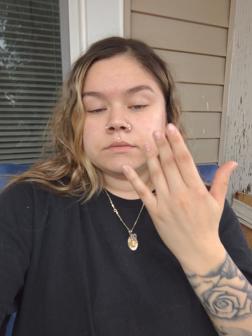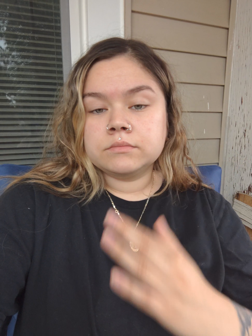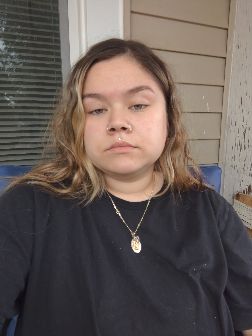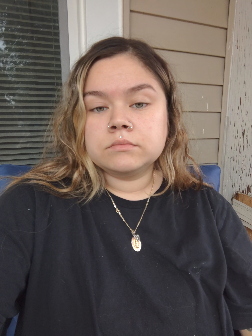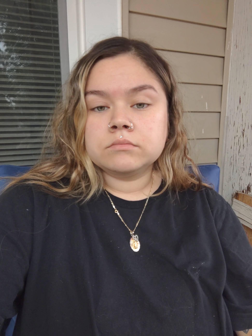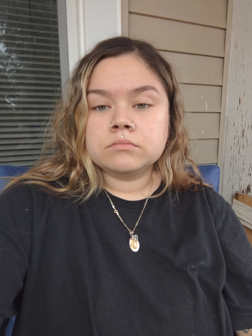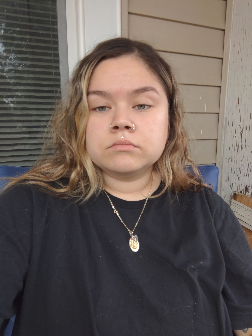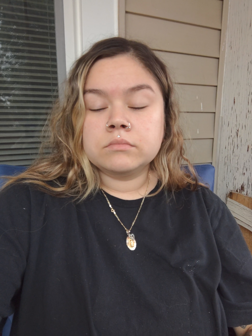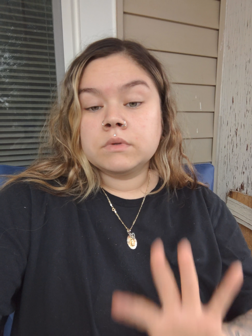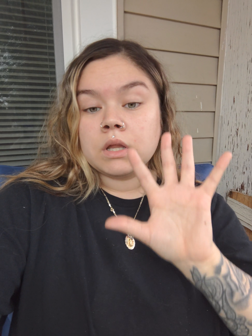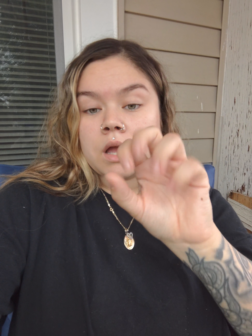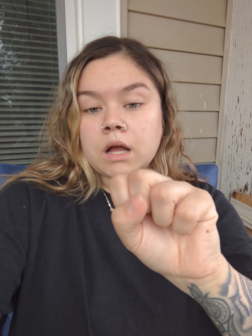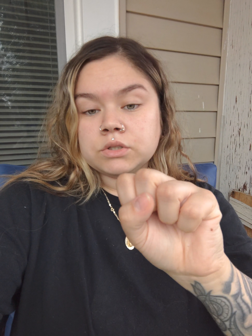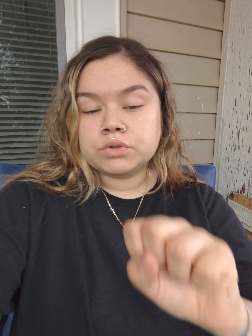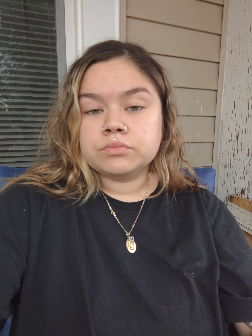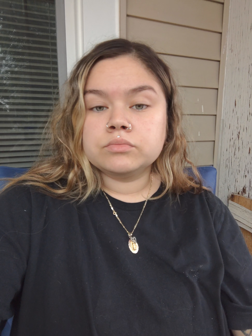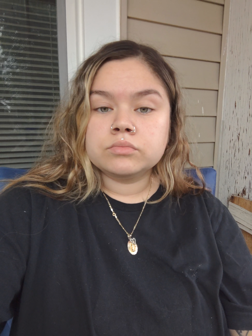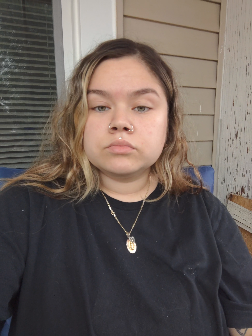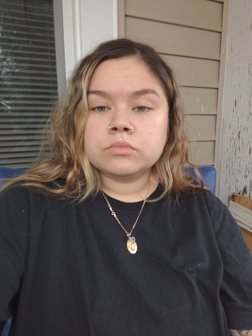catch